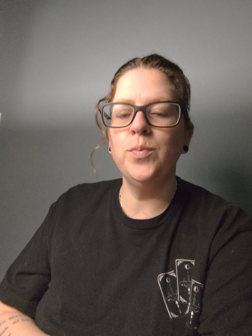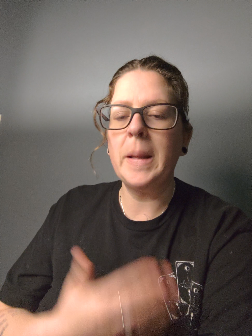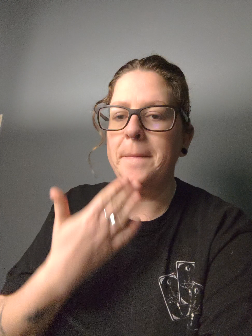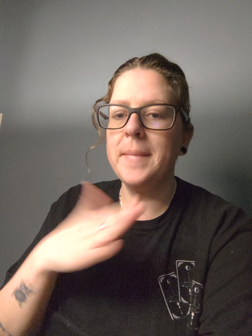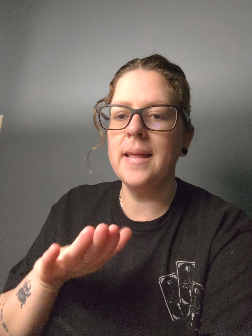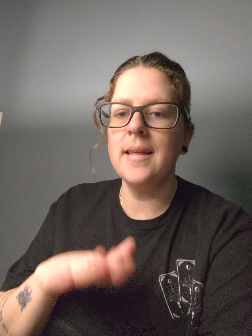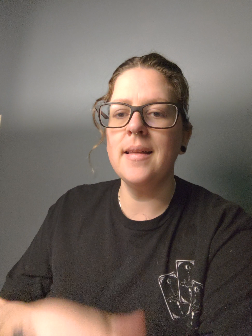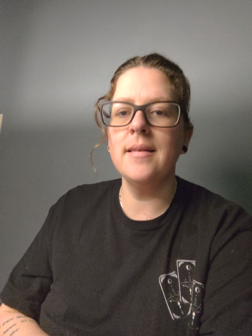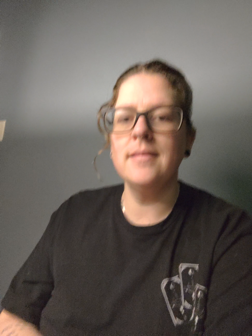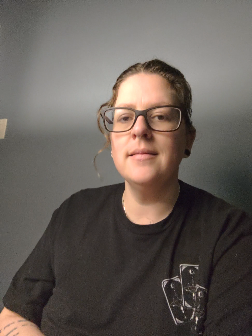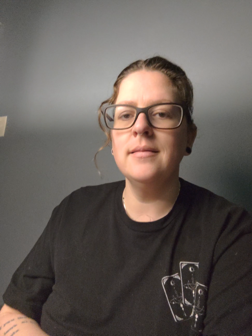bad